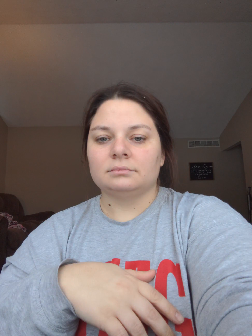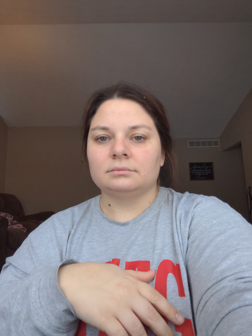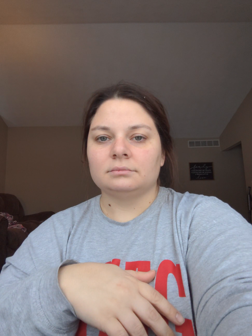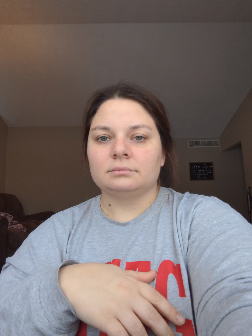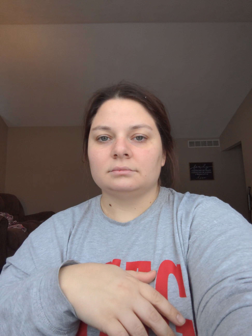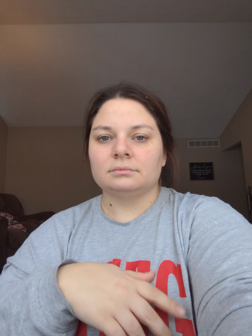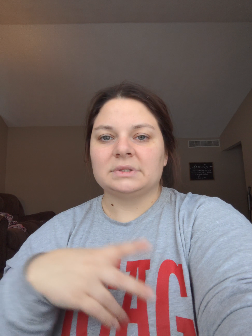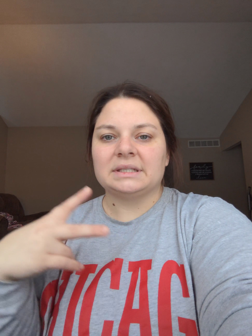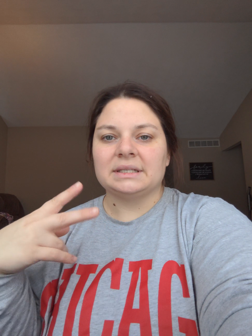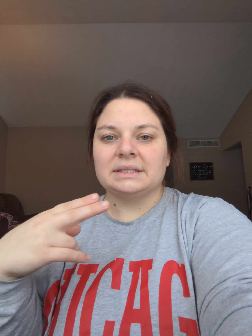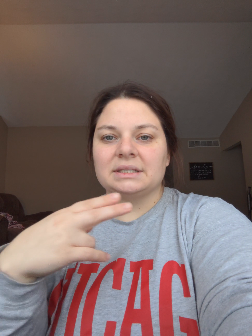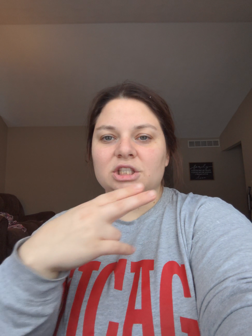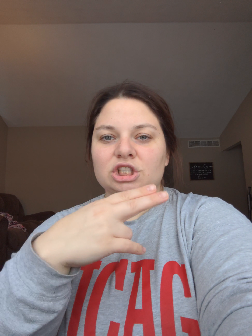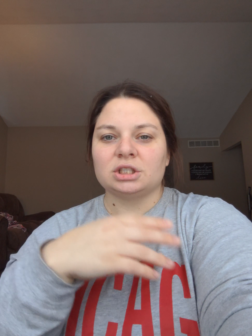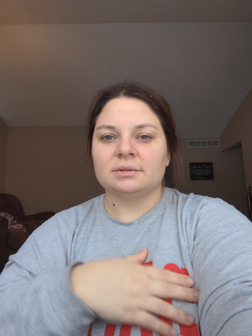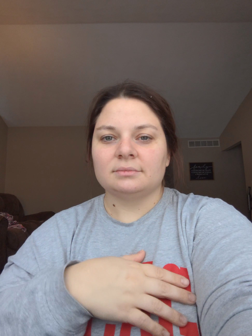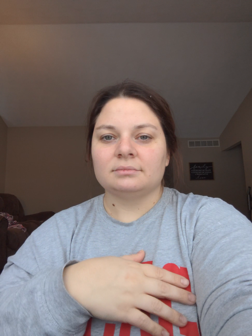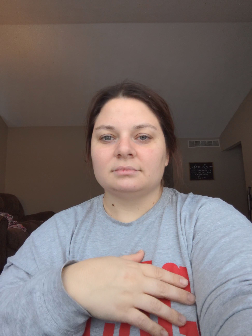scissors